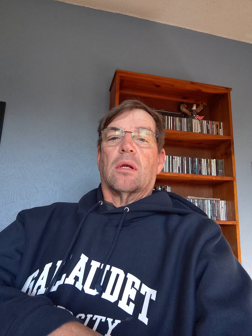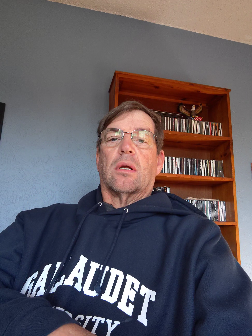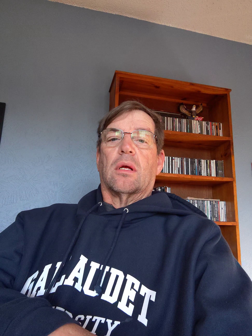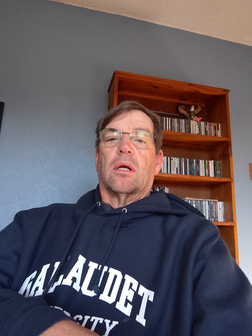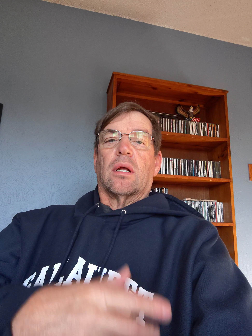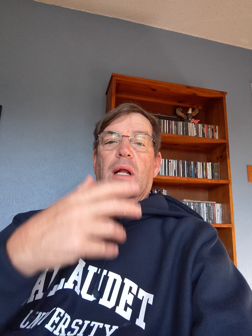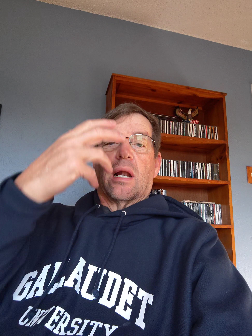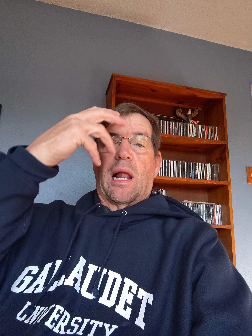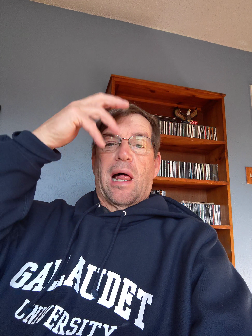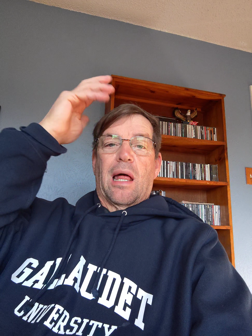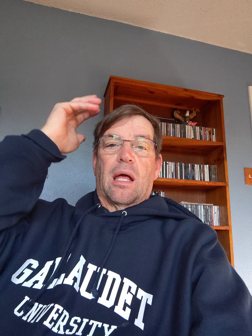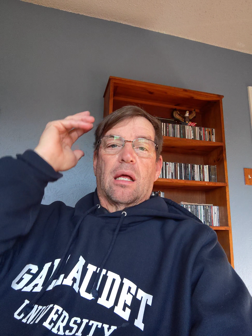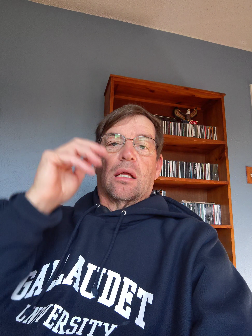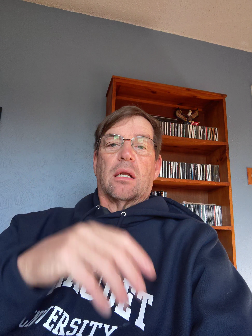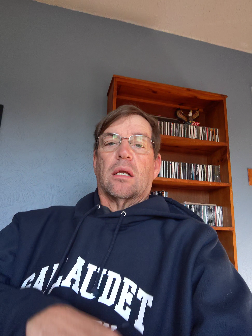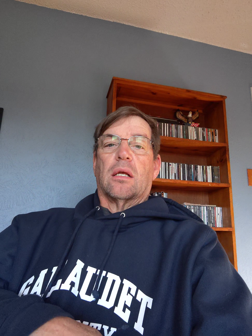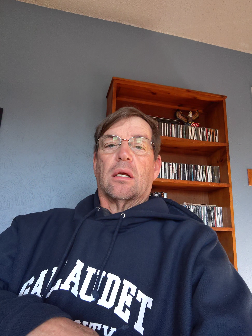lion